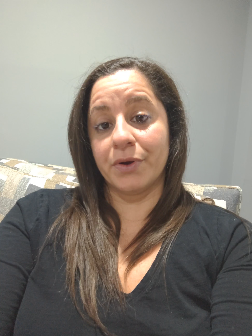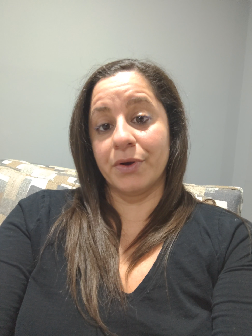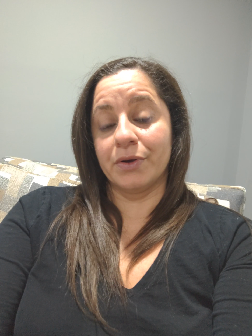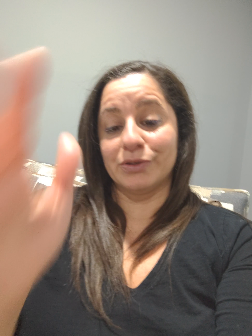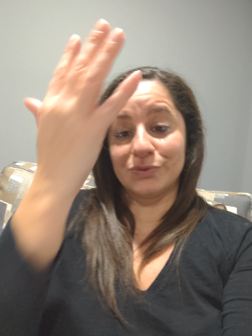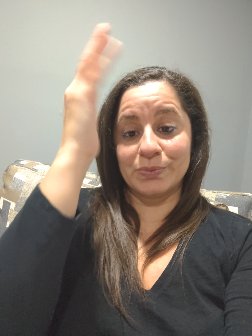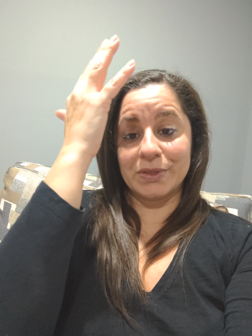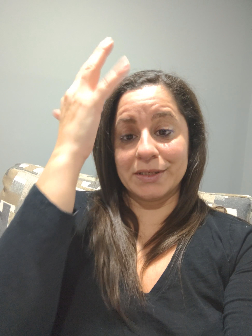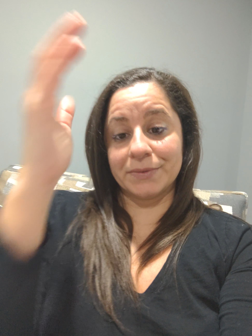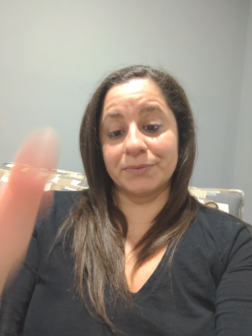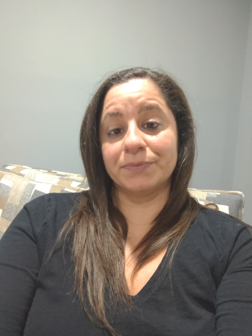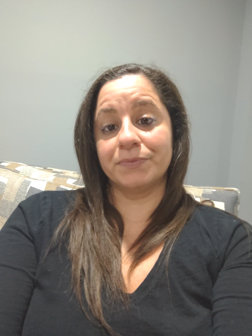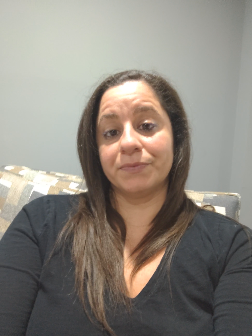tree